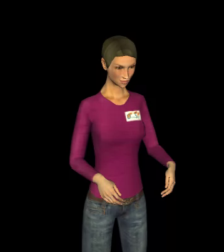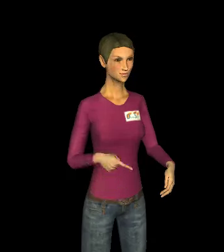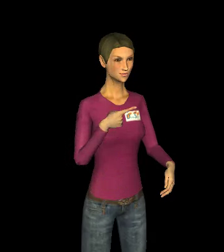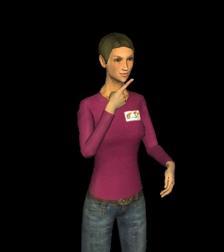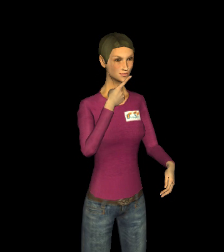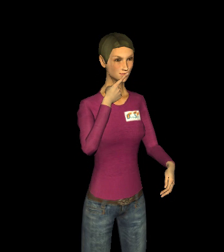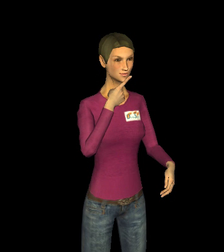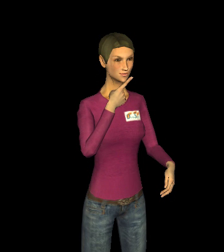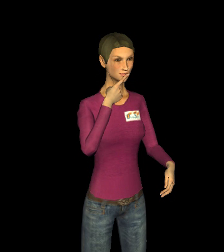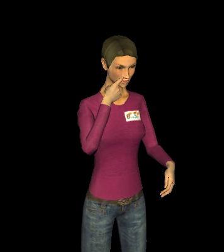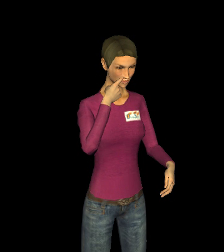طعم